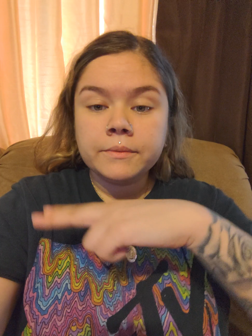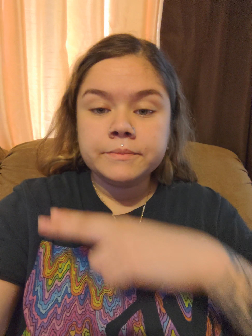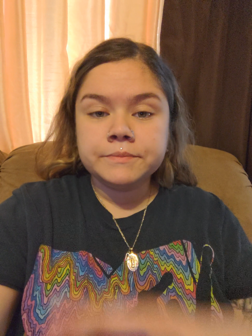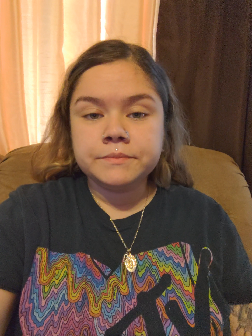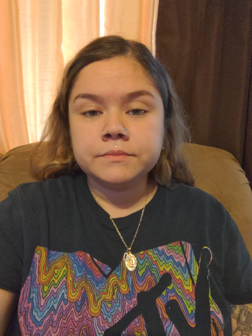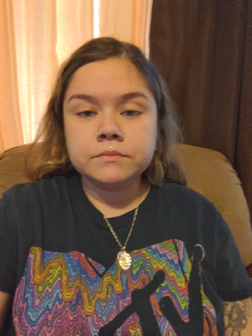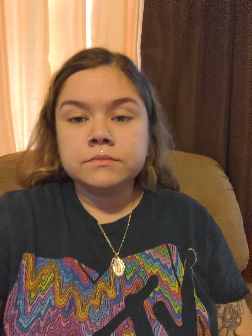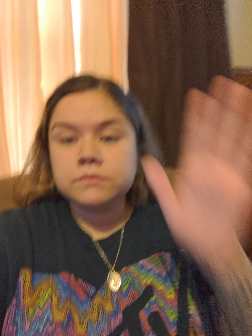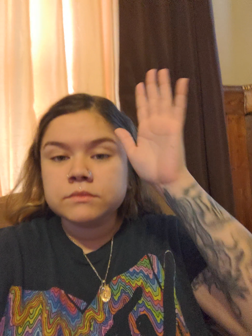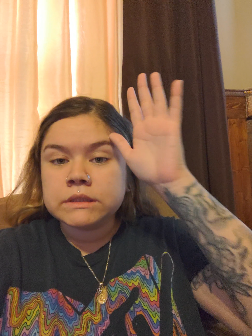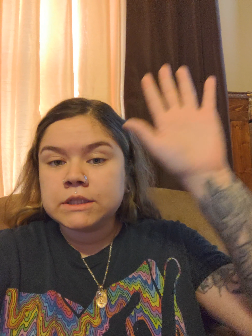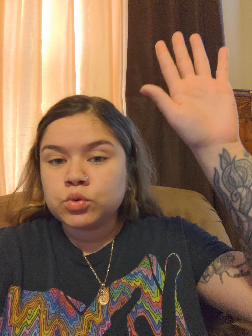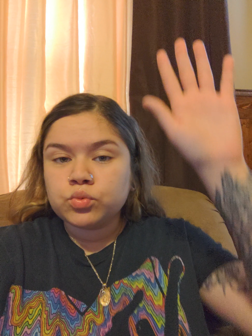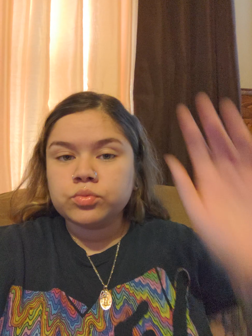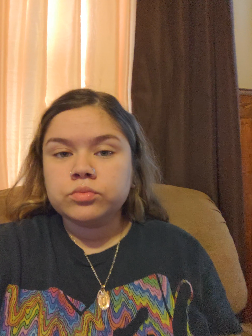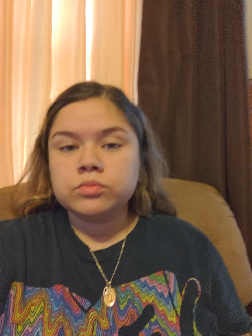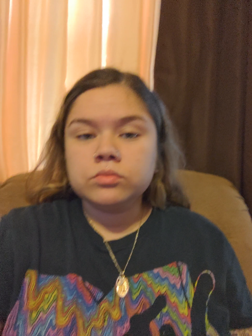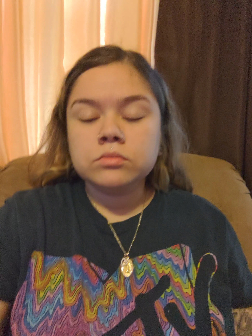deer